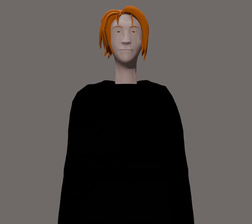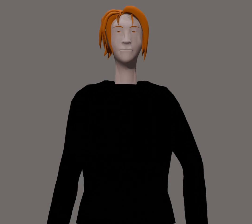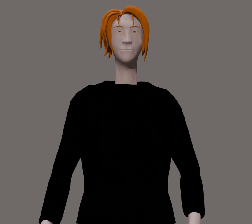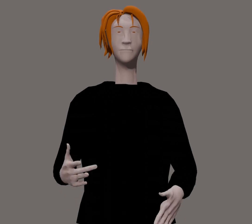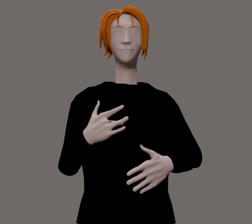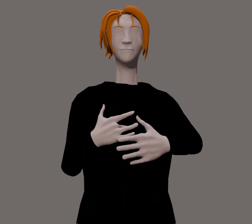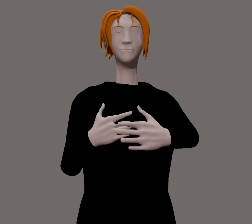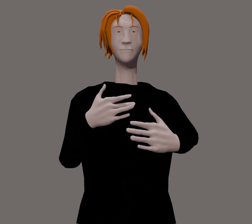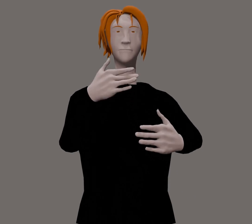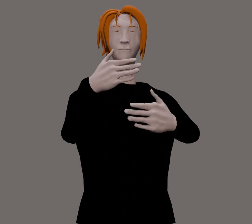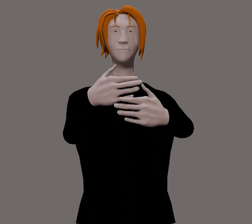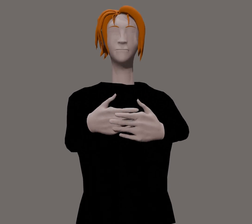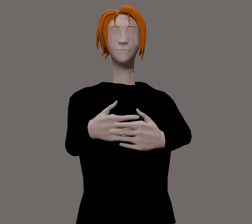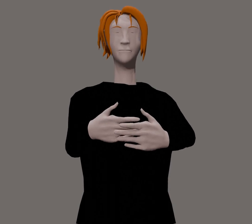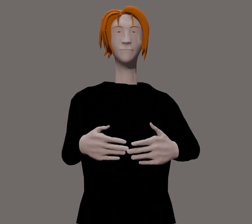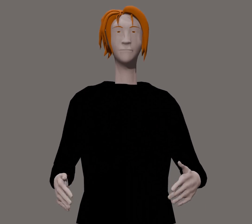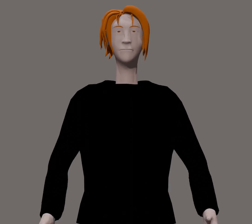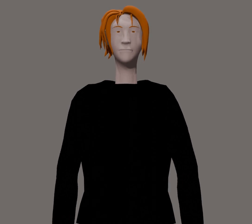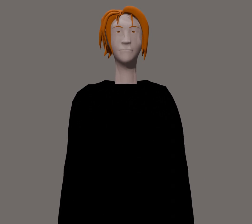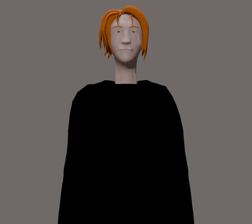Close Feeling